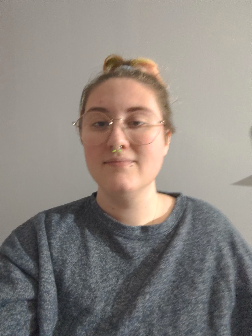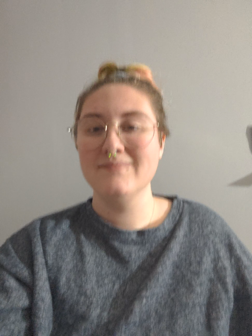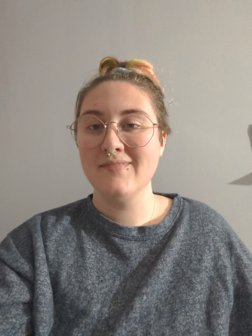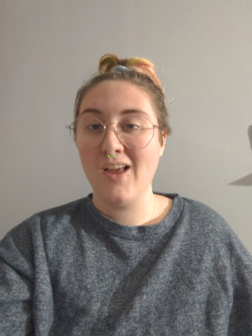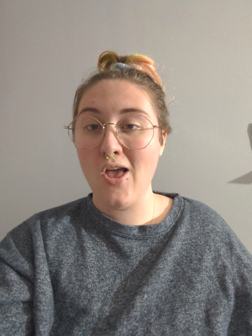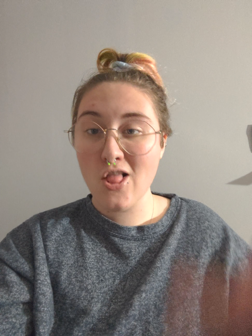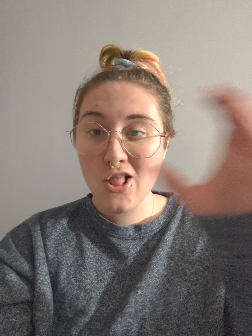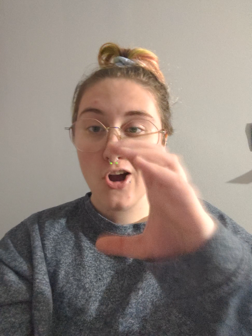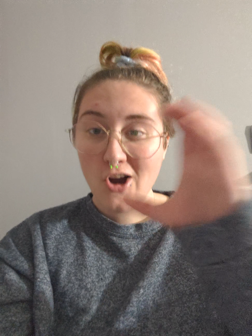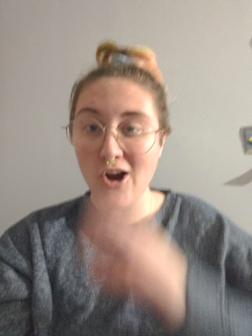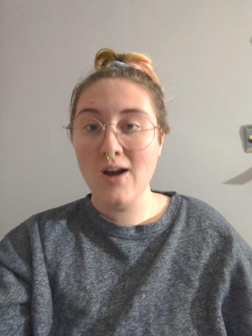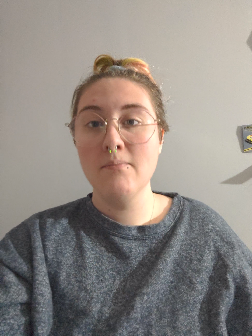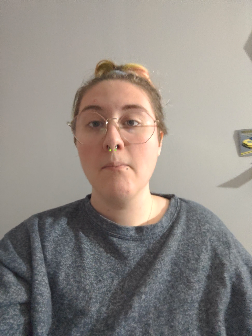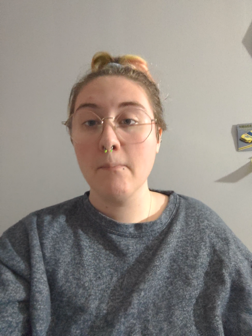look